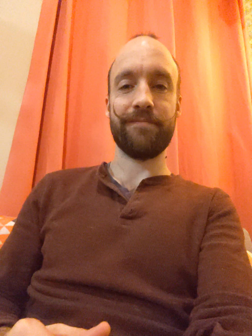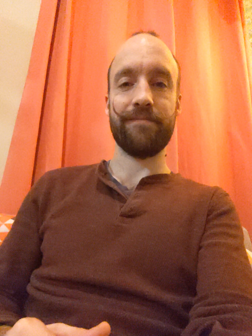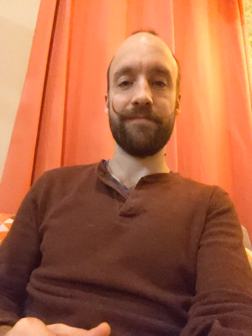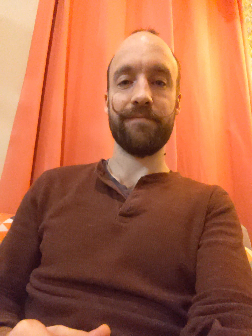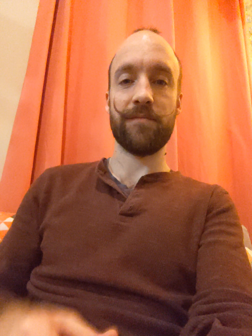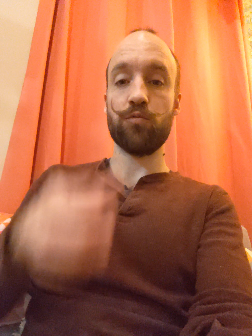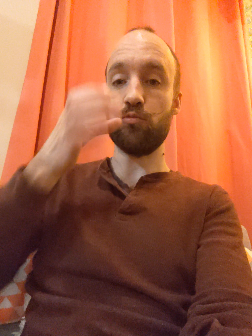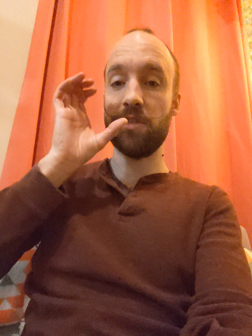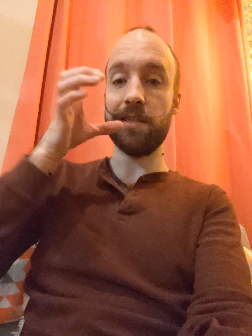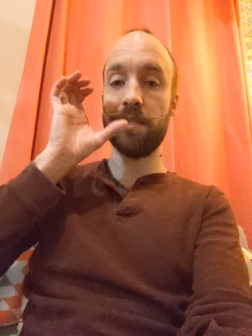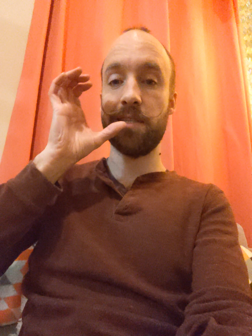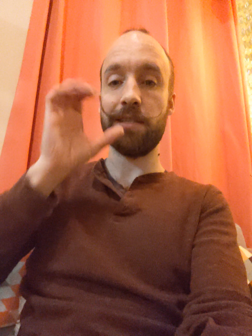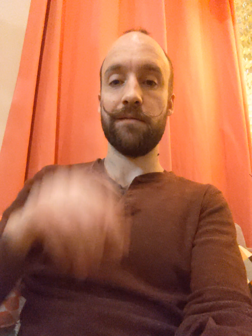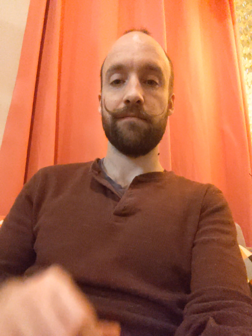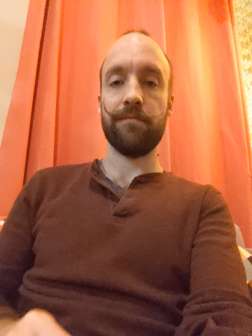drink